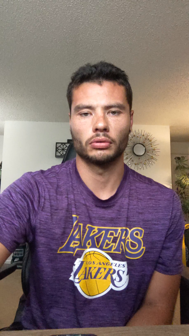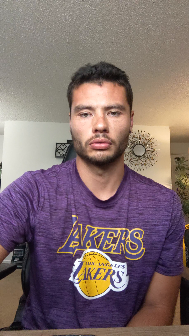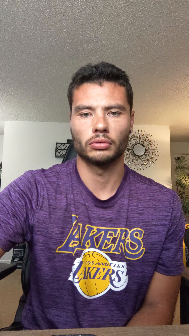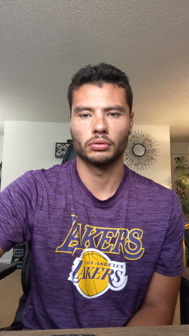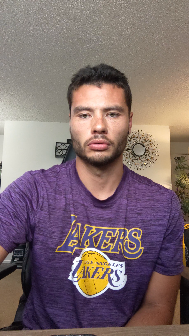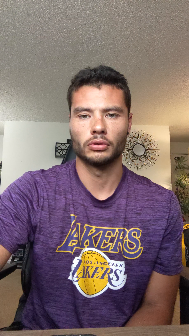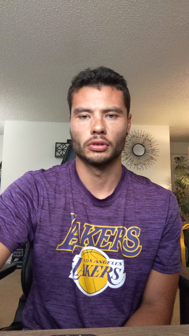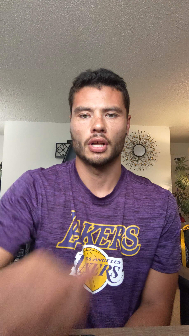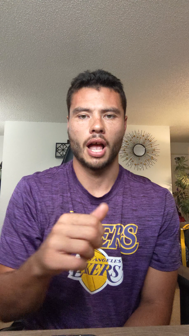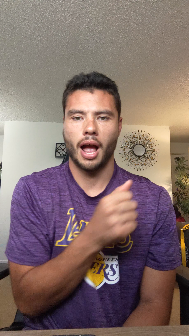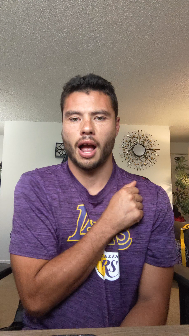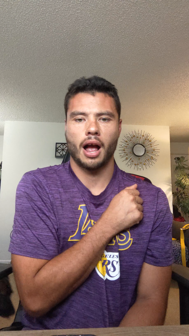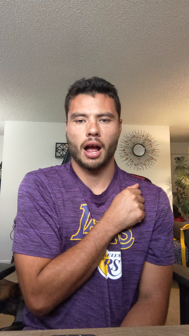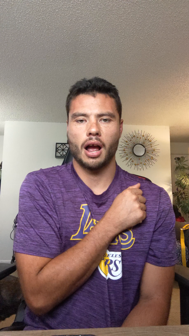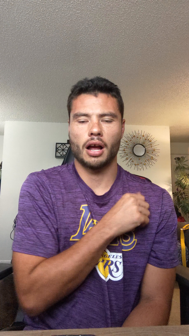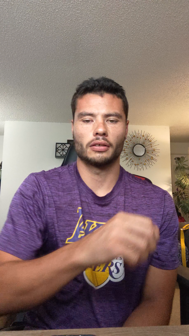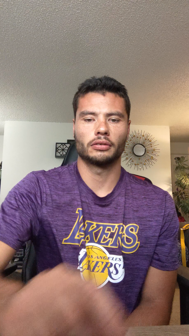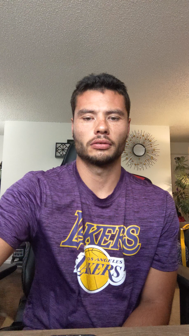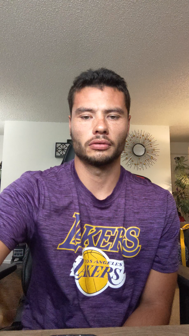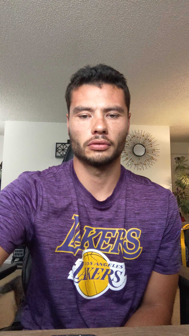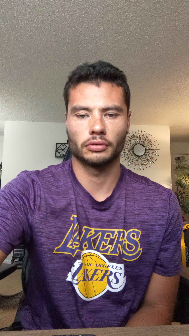hug